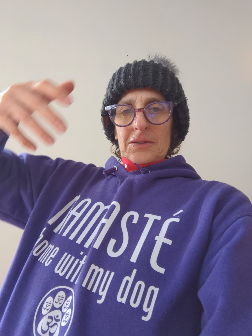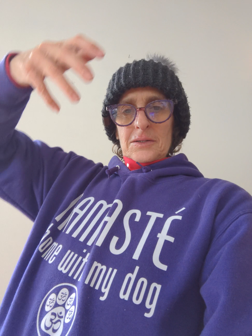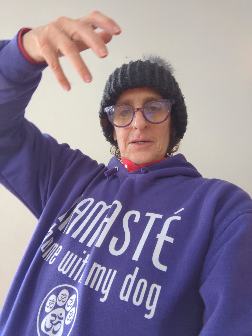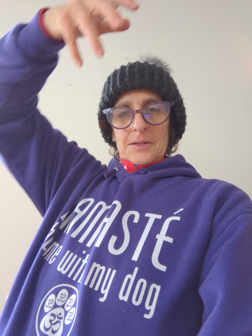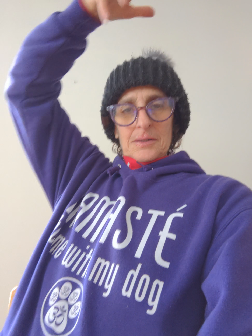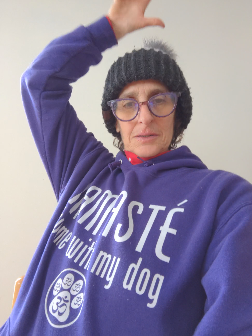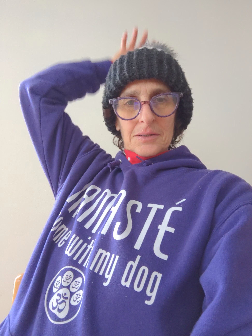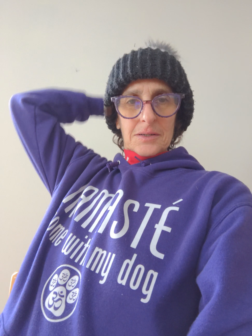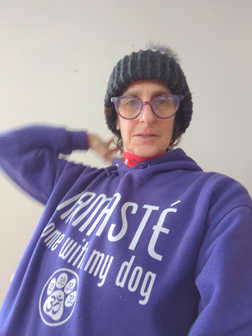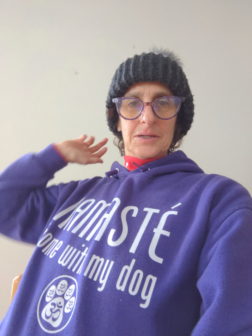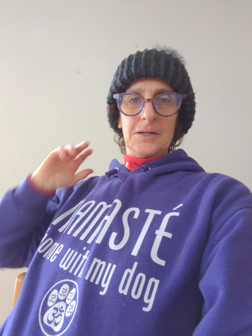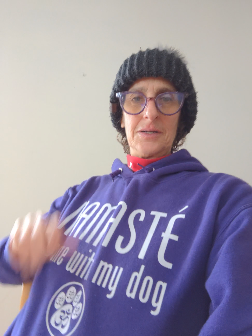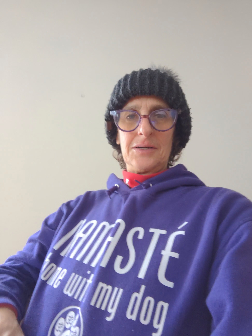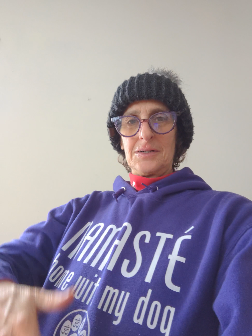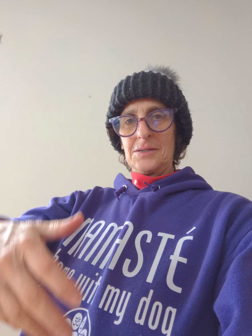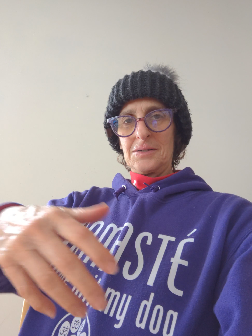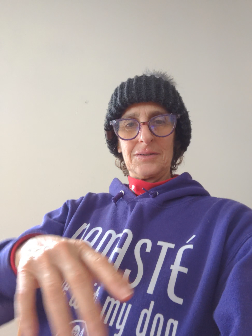lion